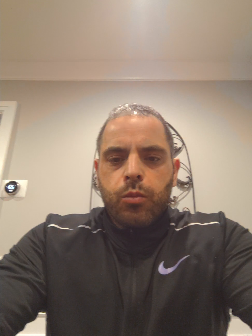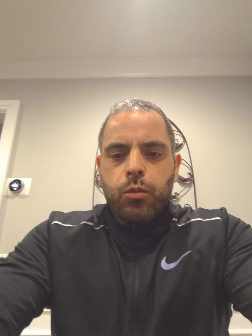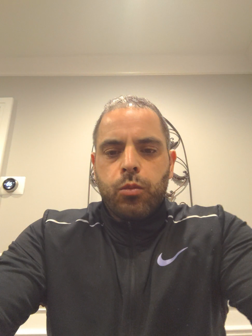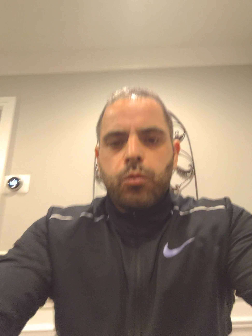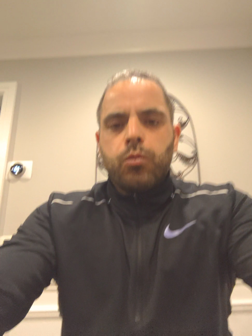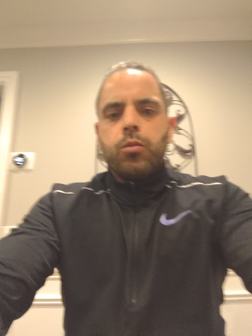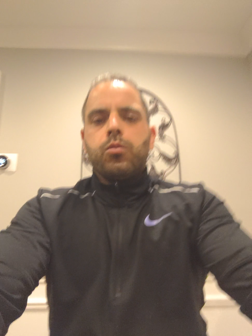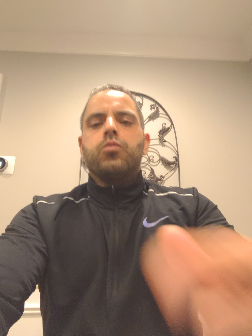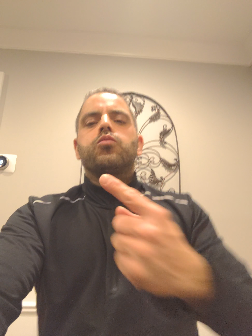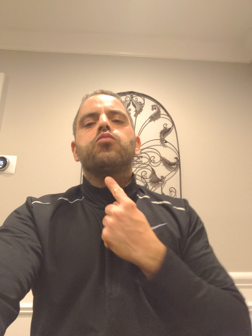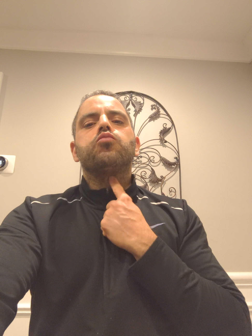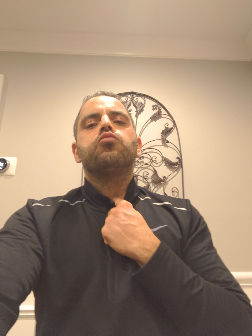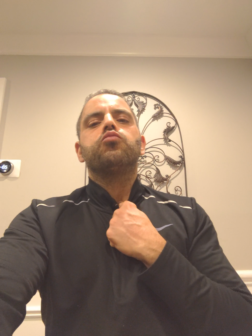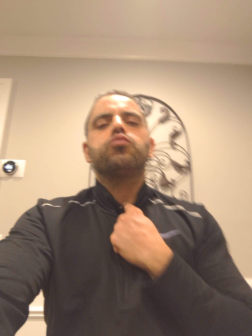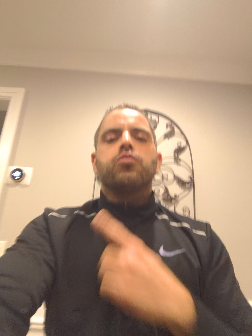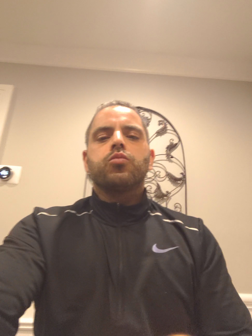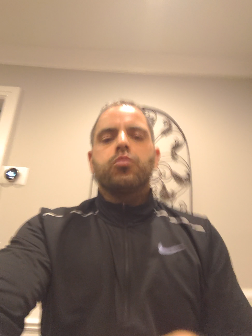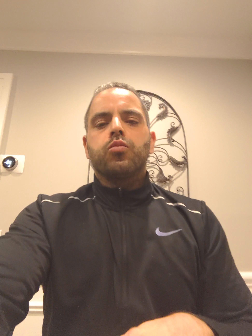thirsty